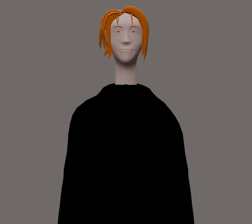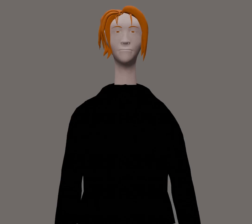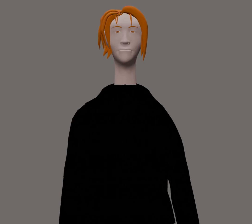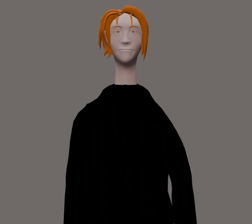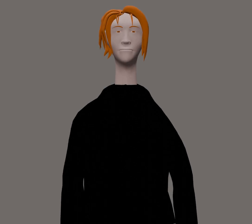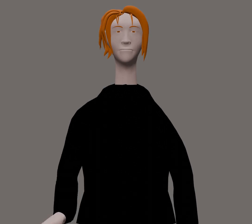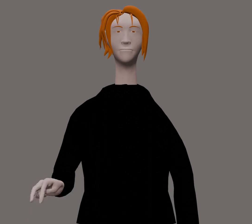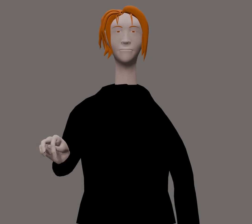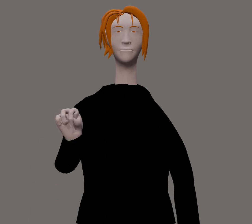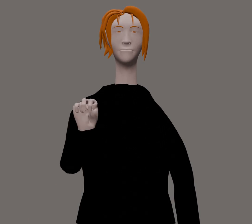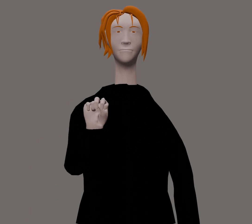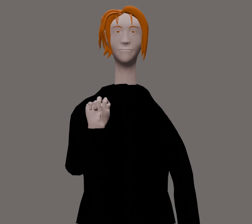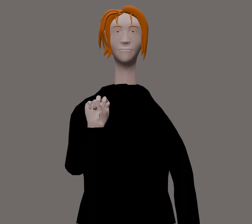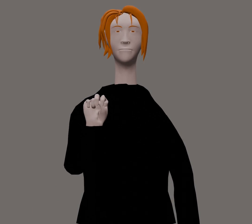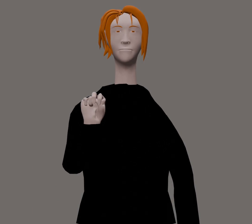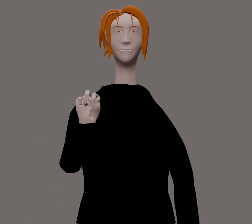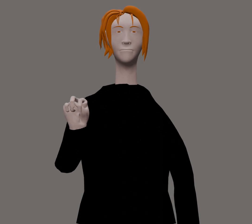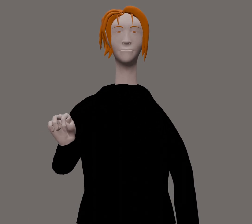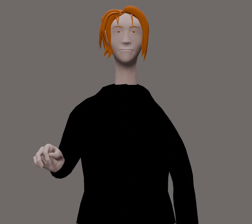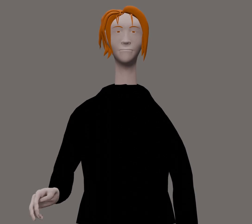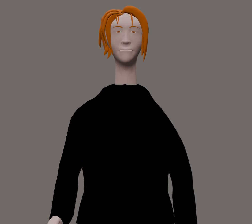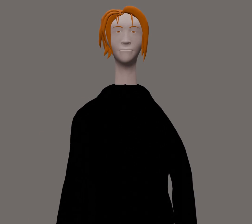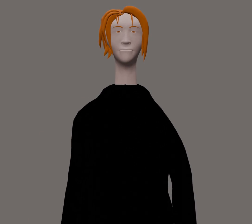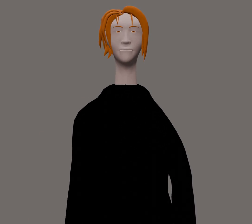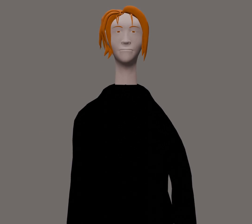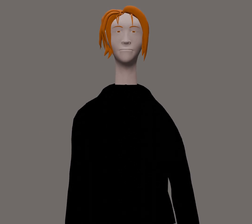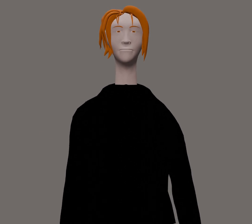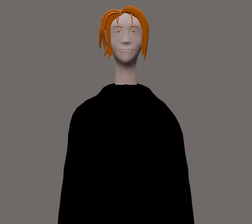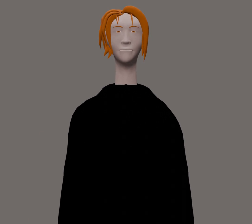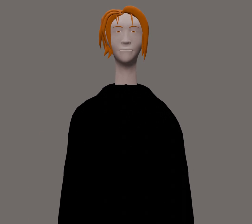N